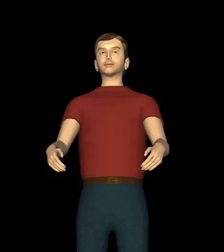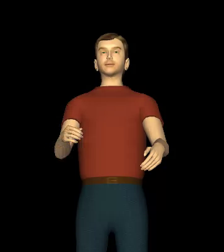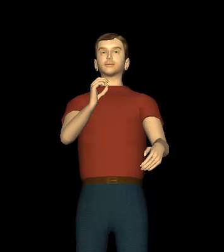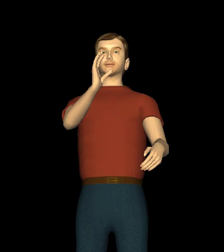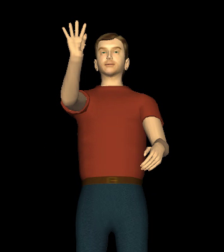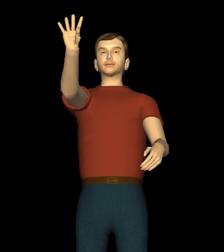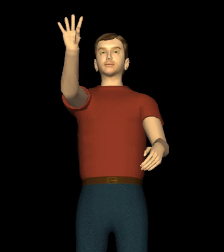يرسل